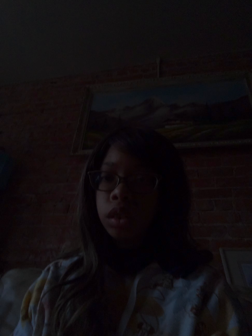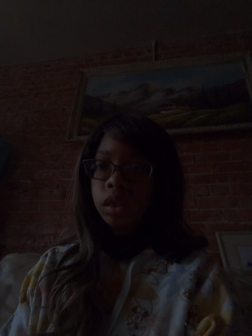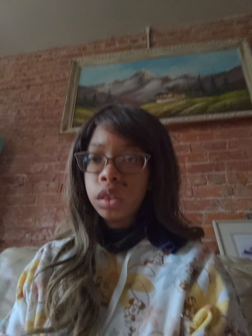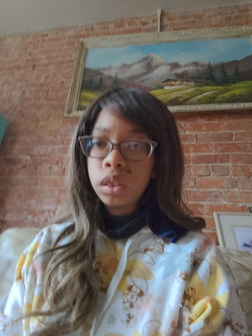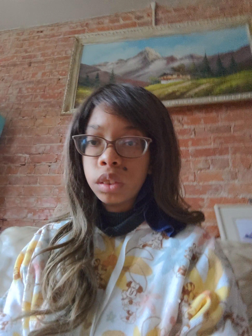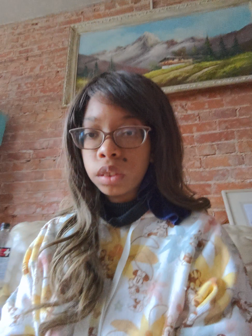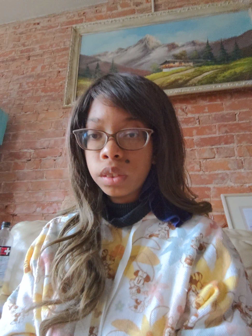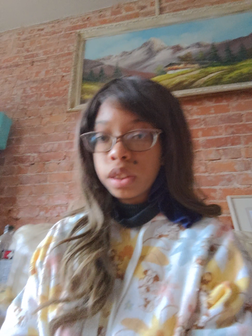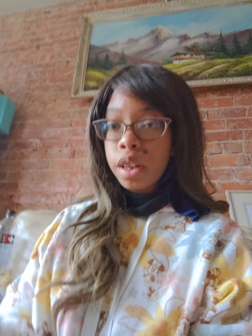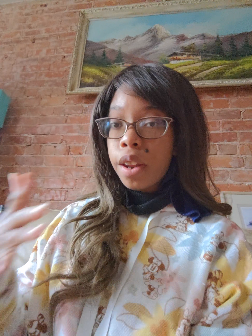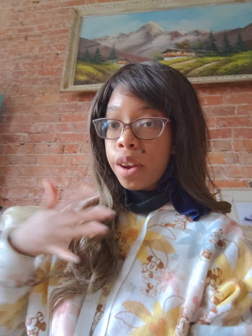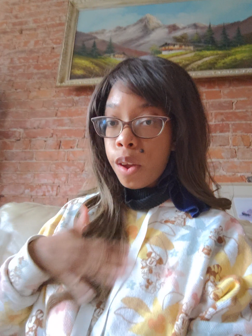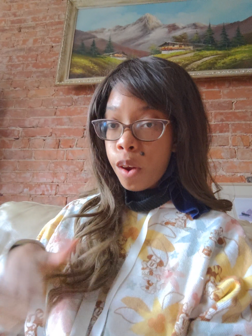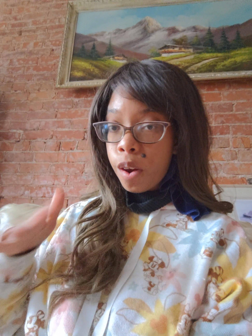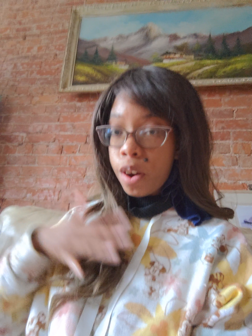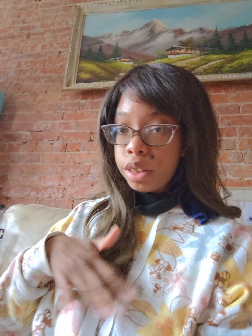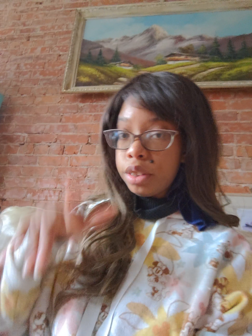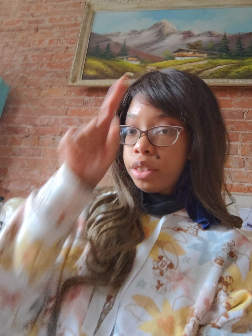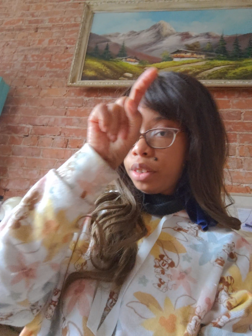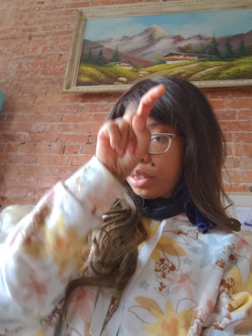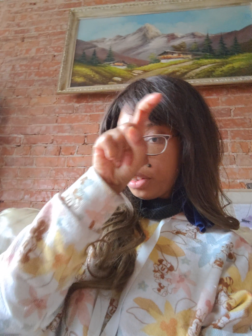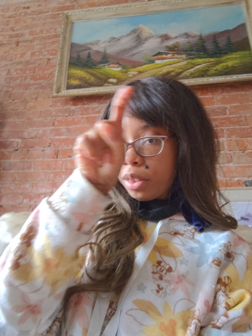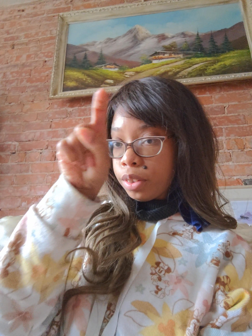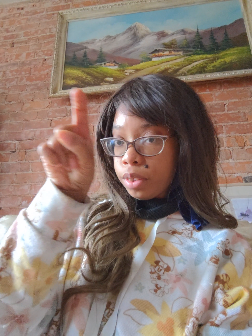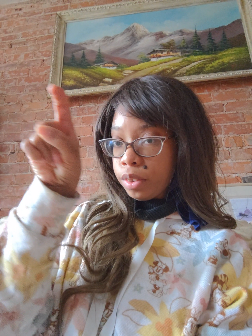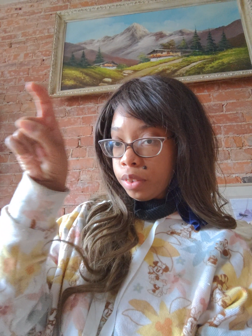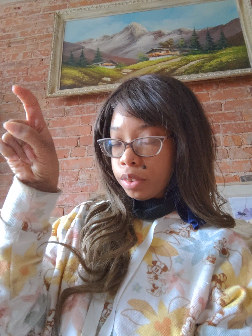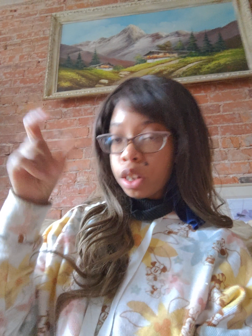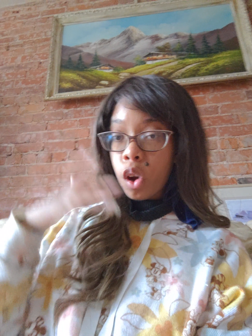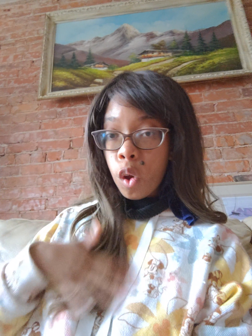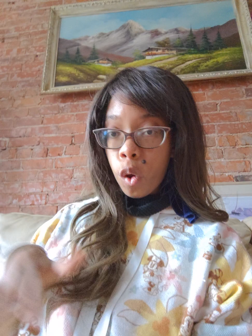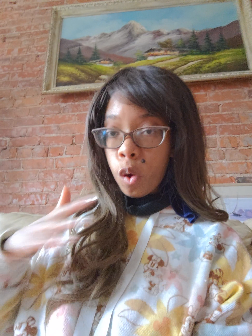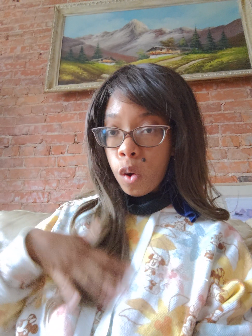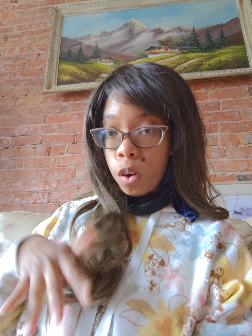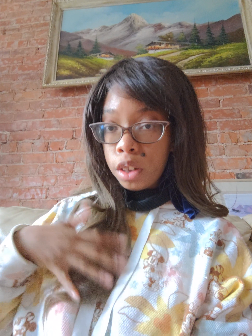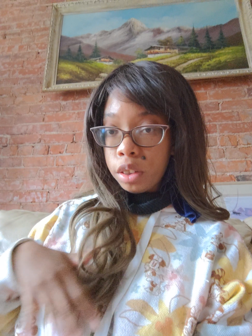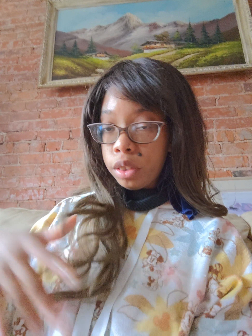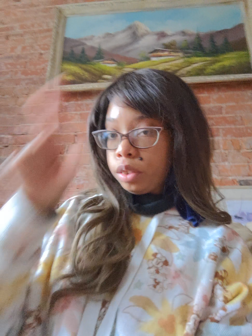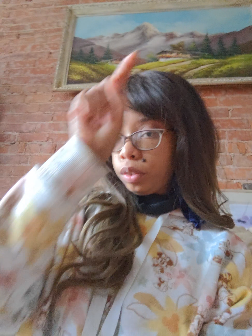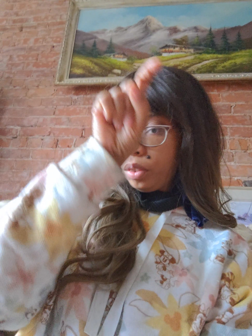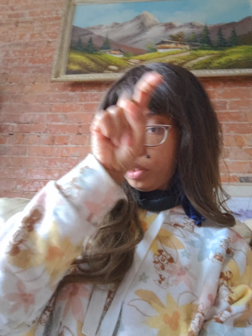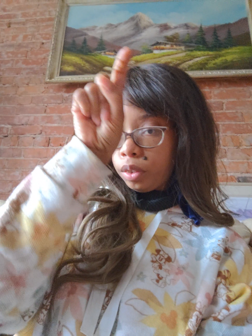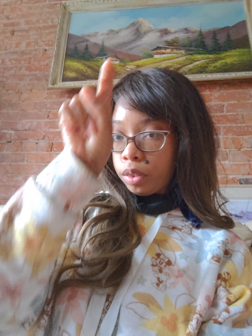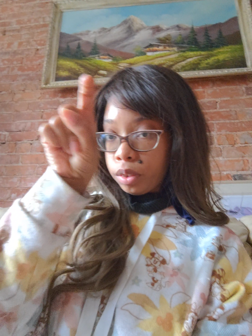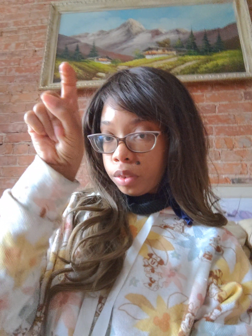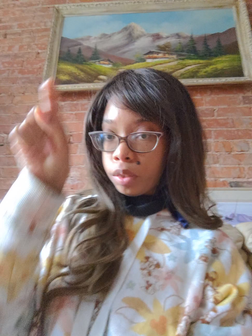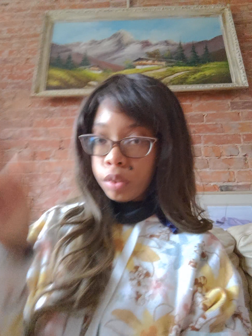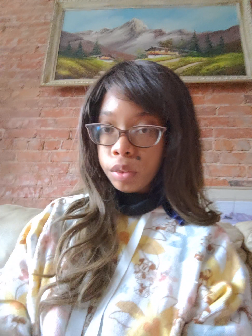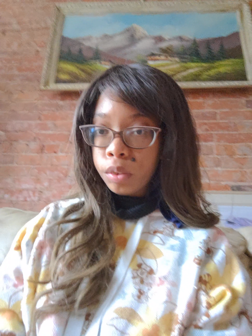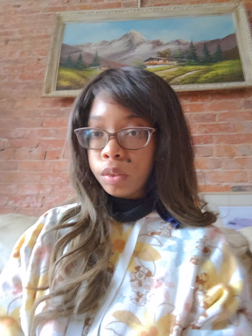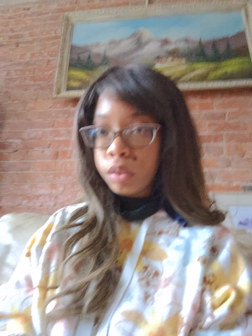closet